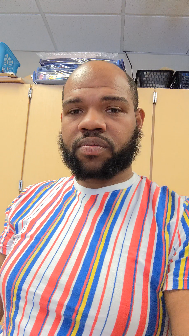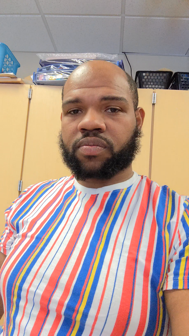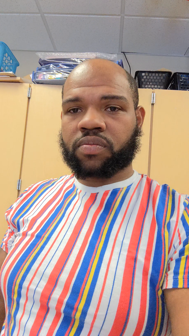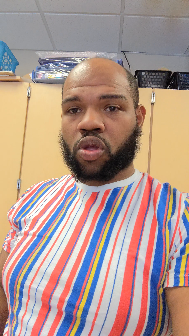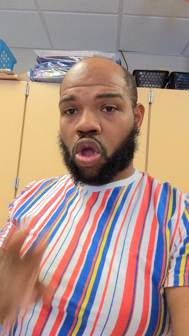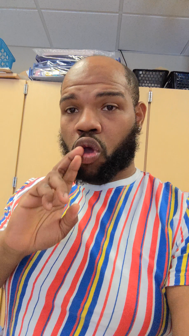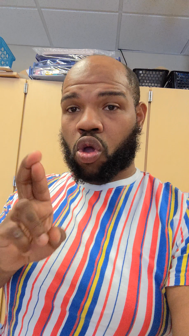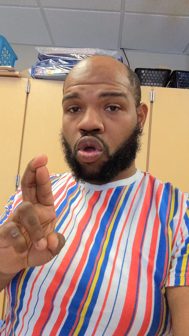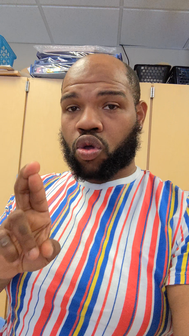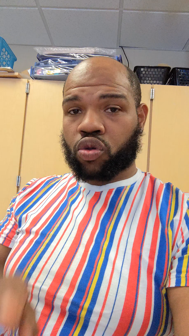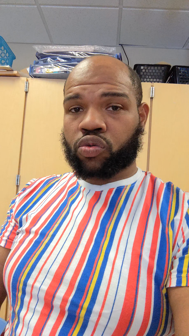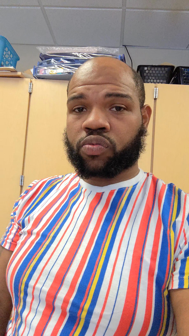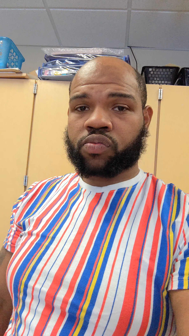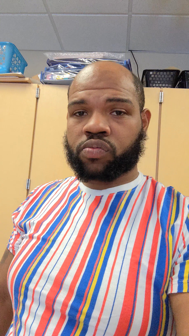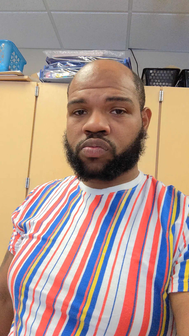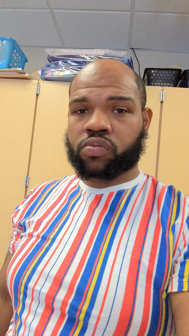are